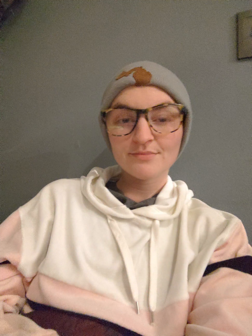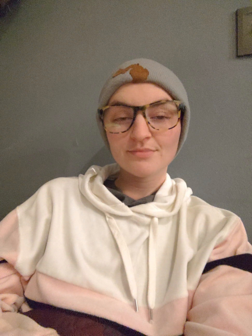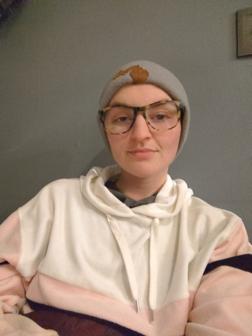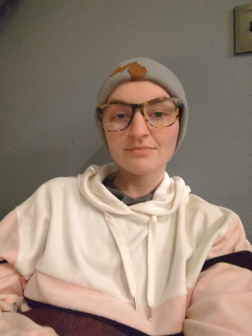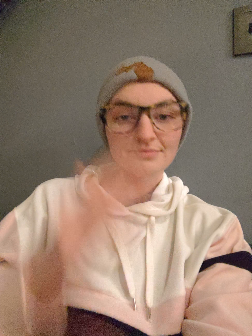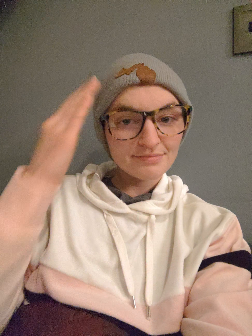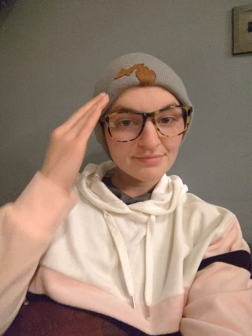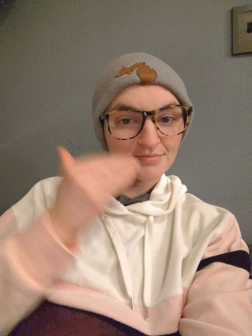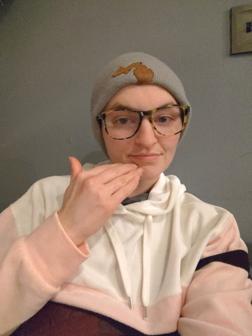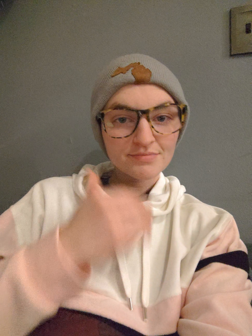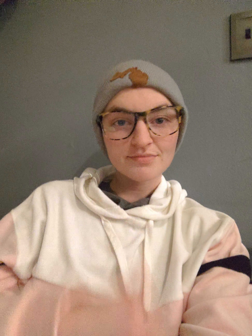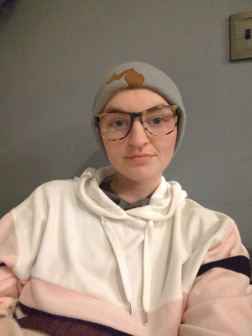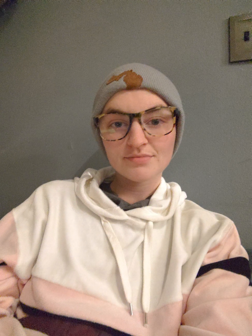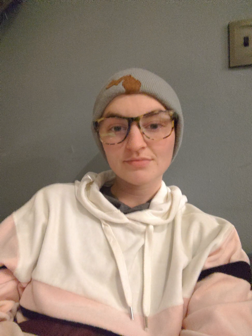head